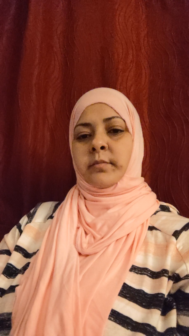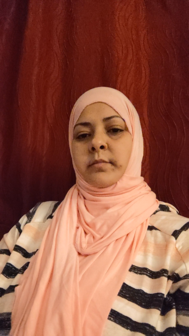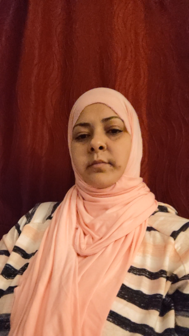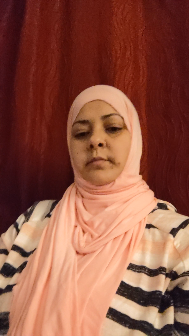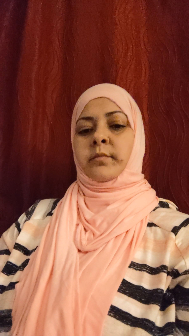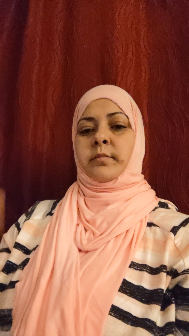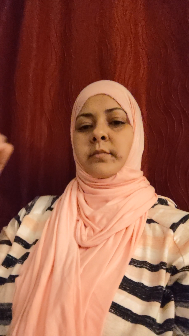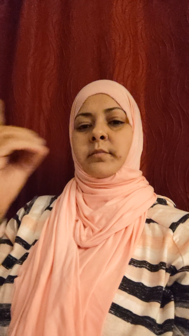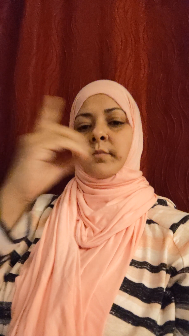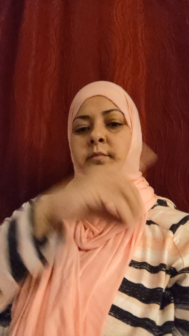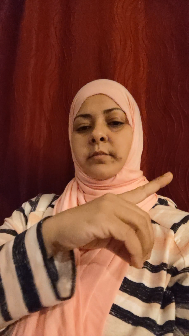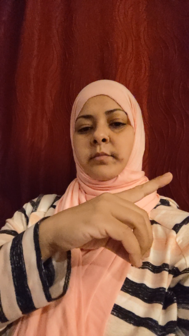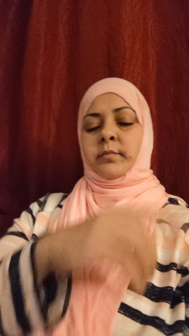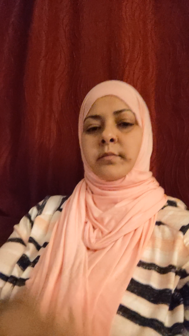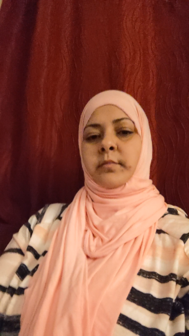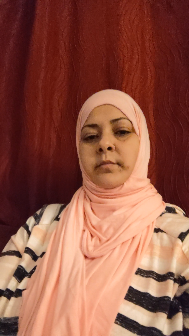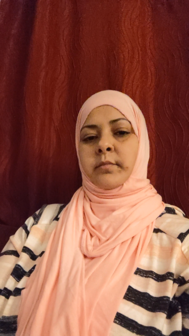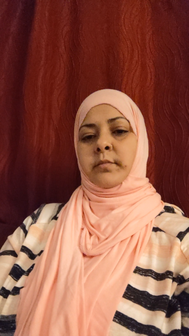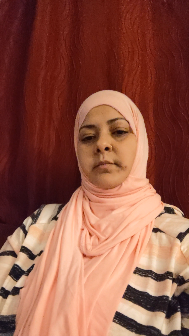day